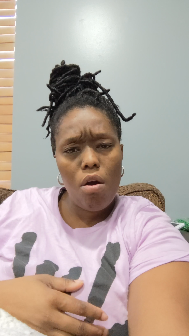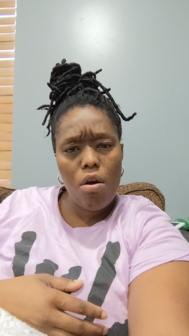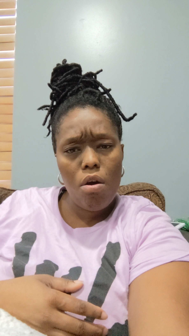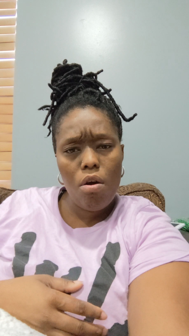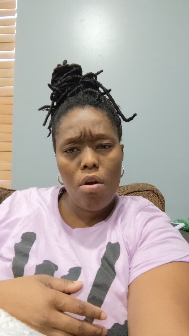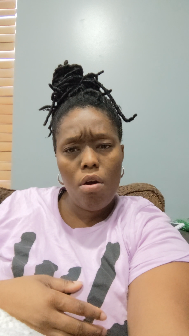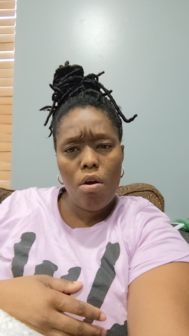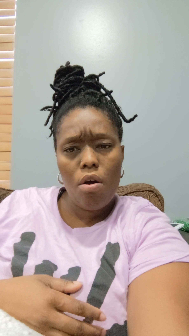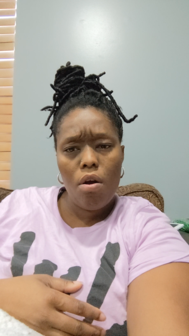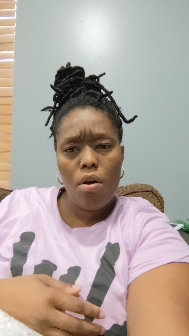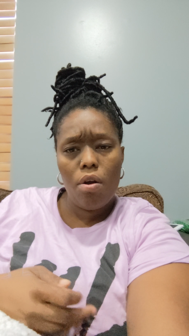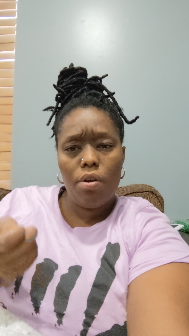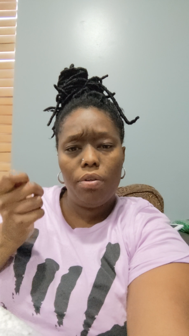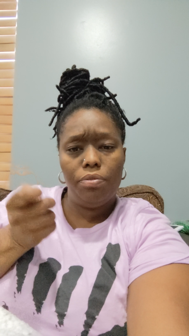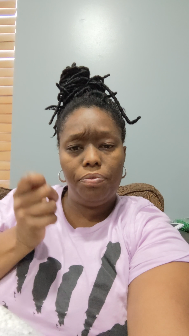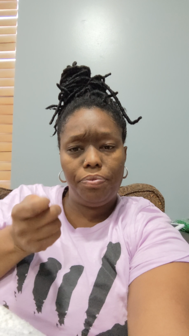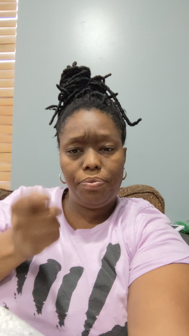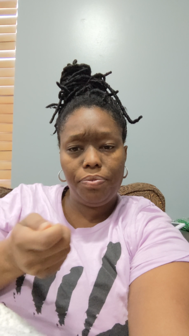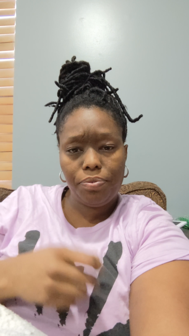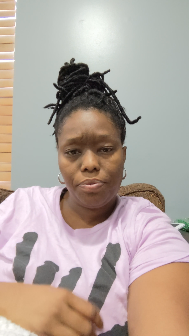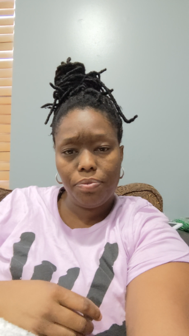cart